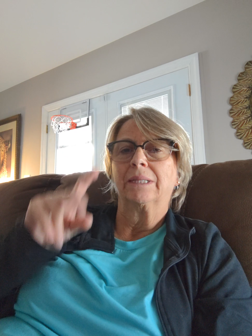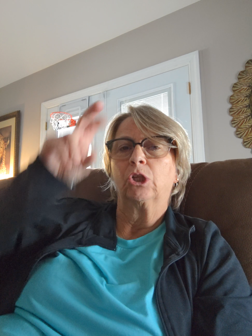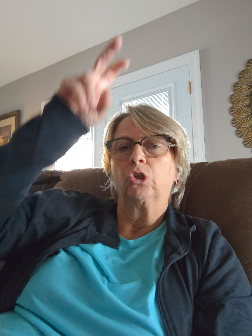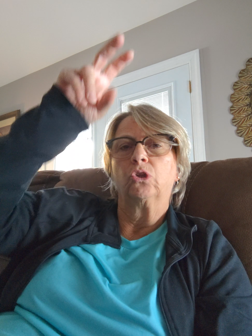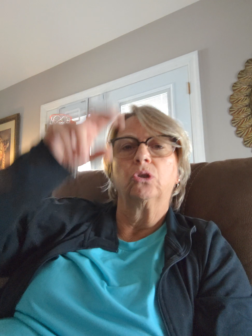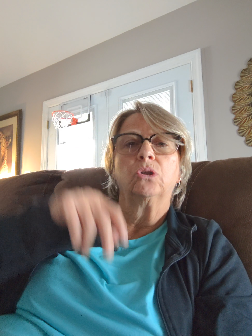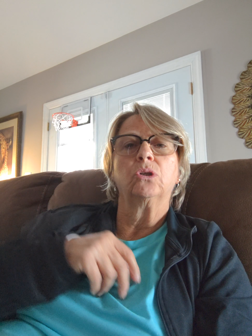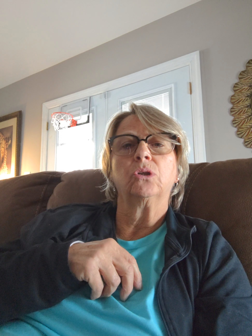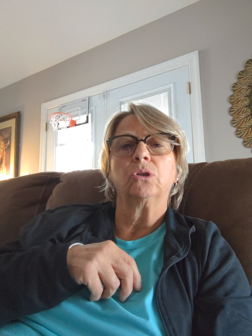stairs